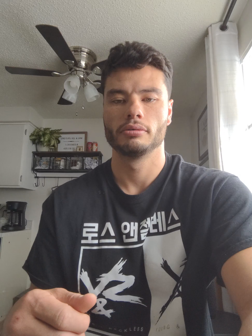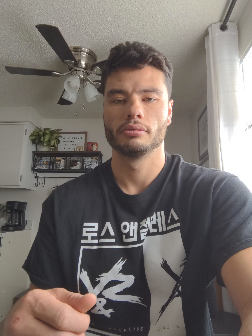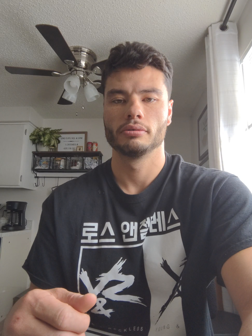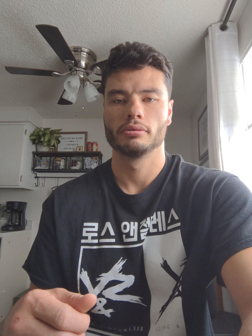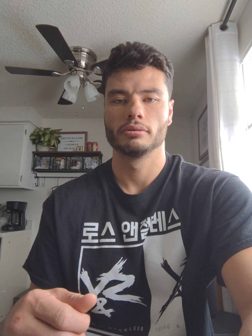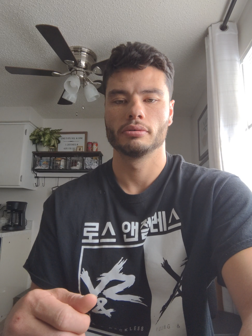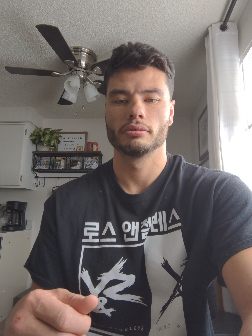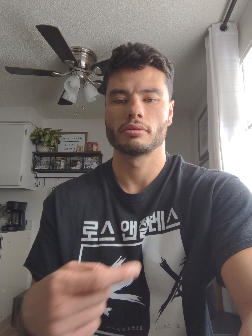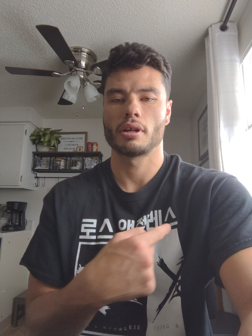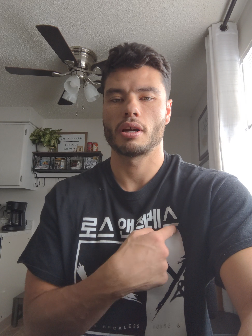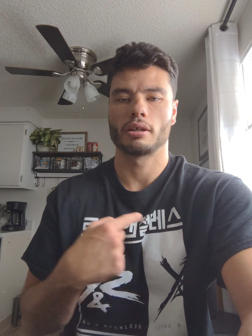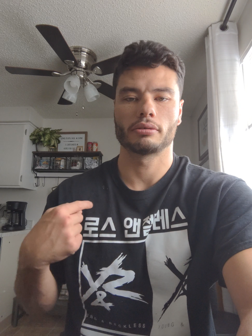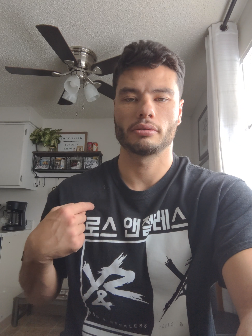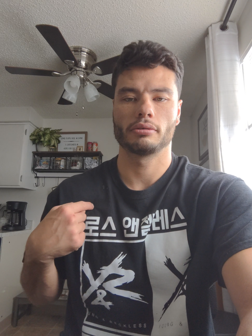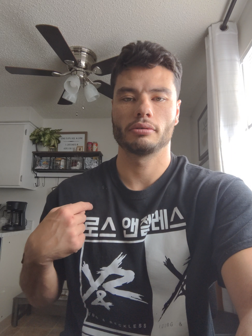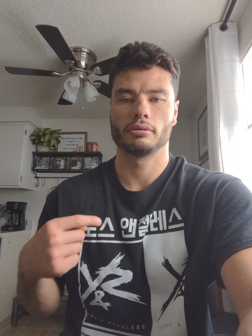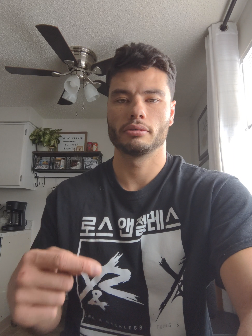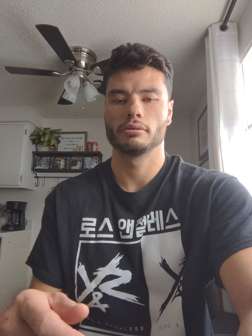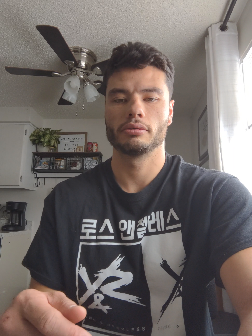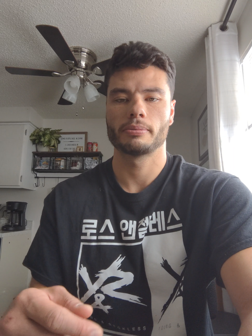we